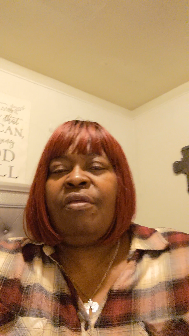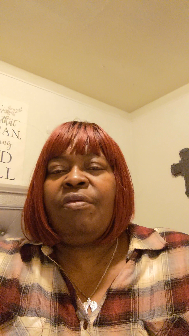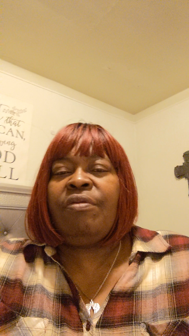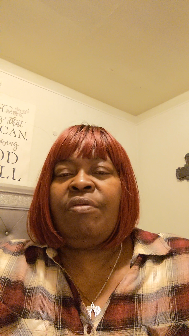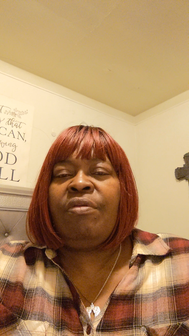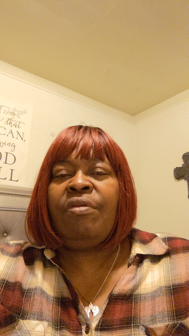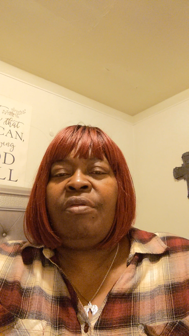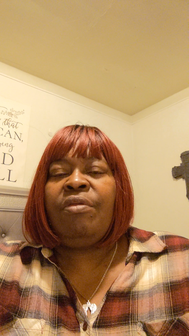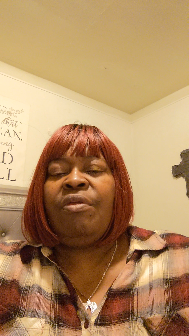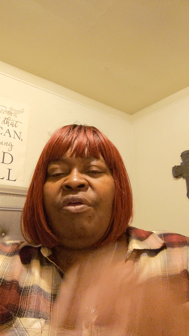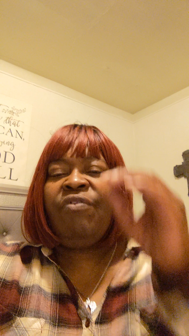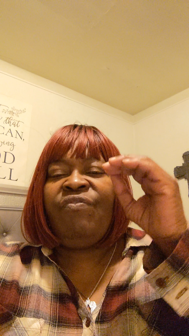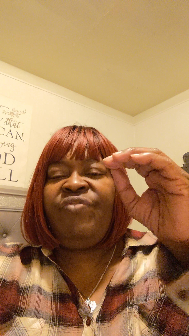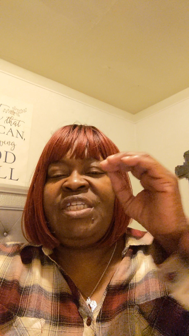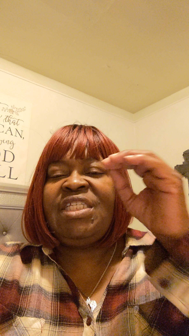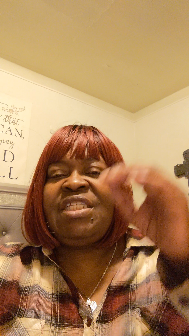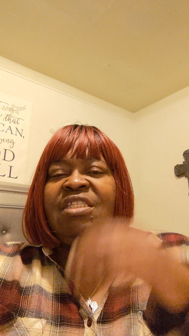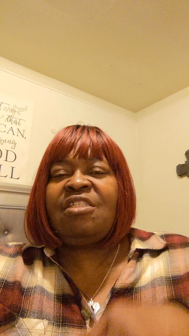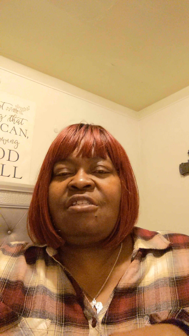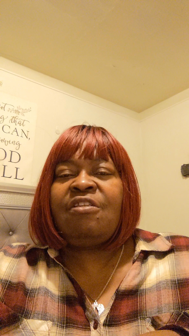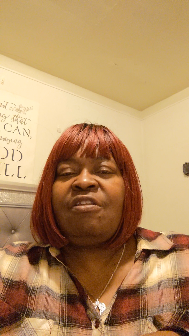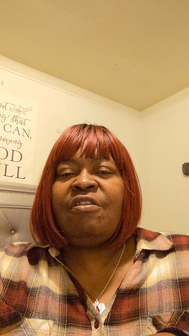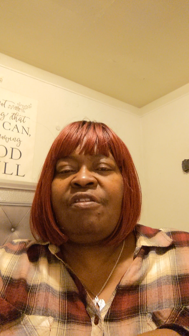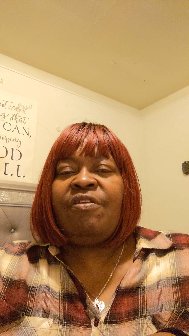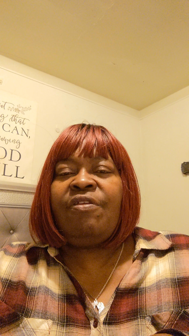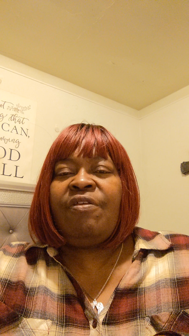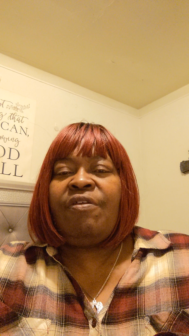fix